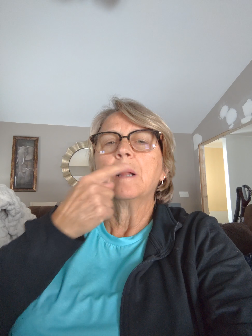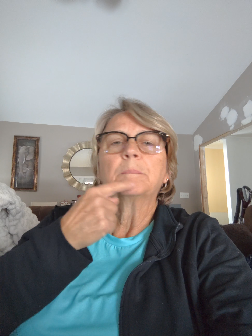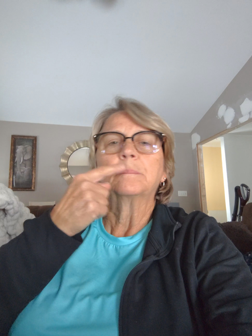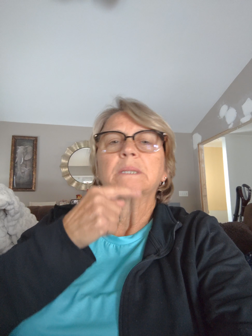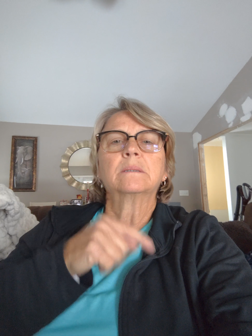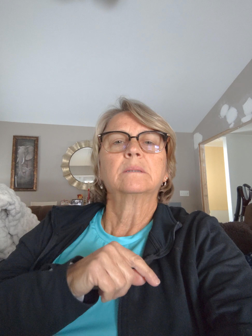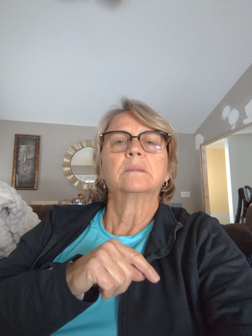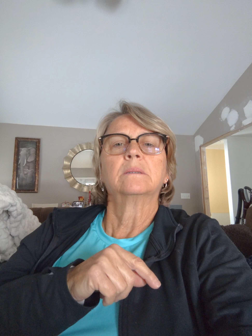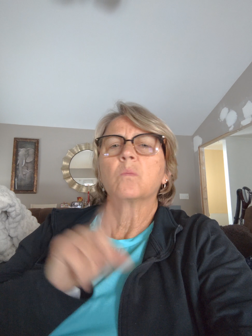lips